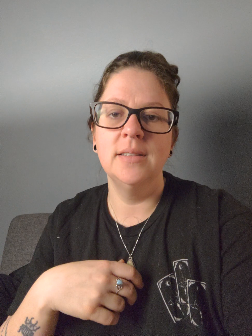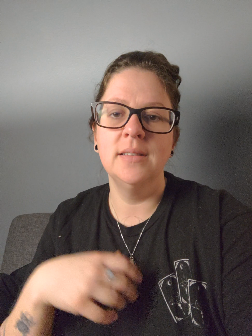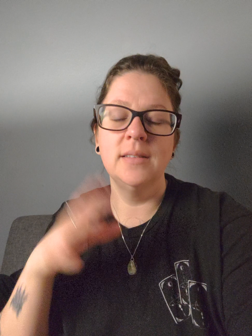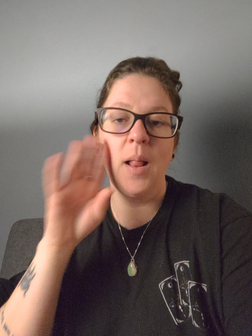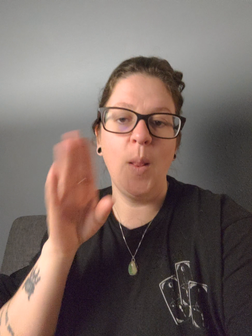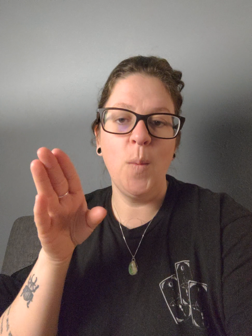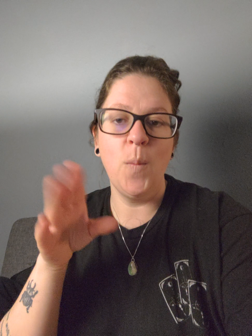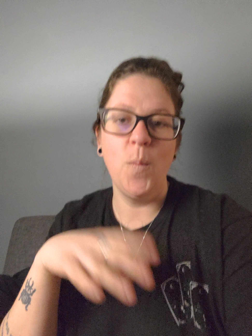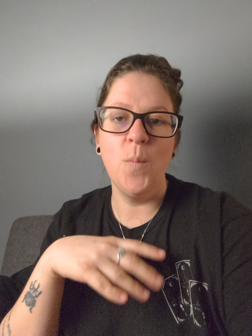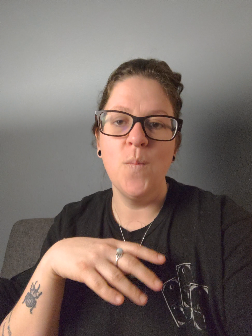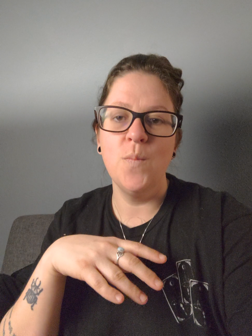hello